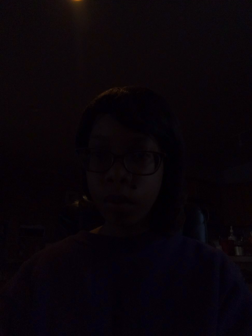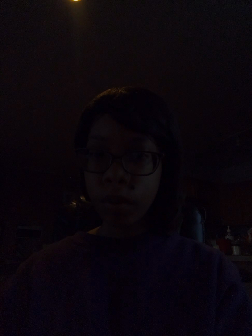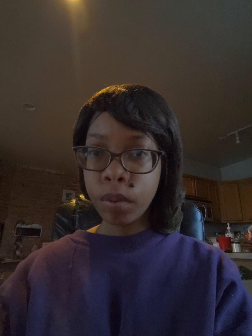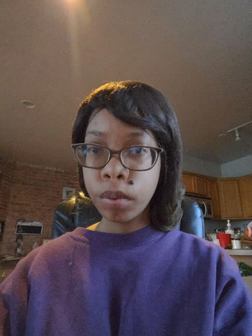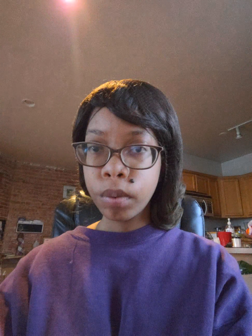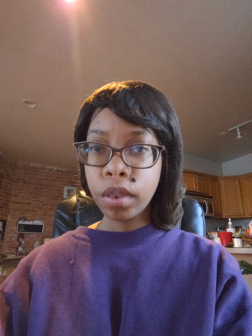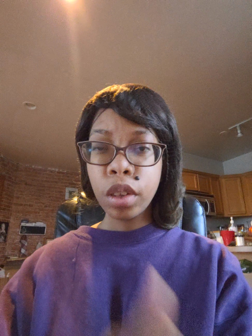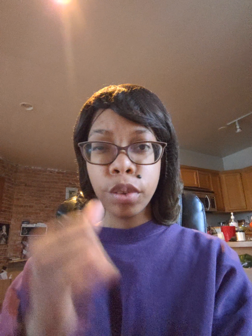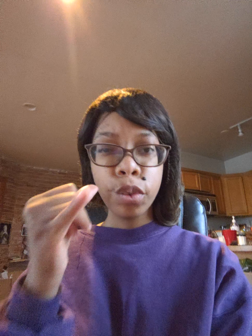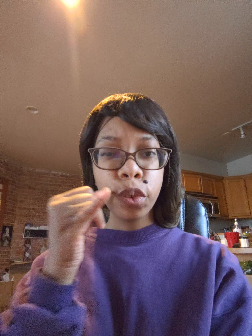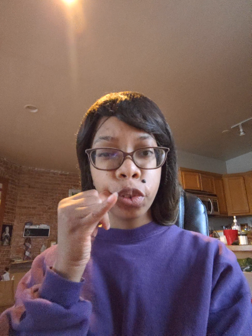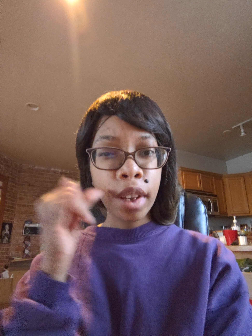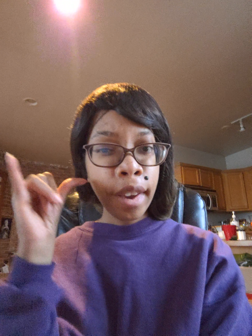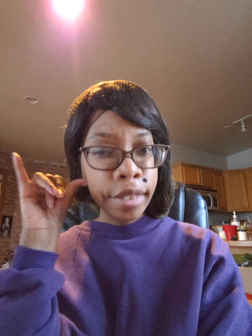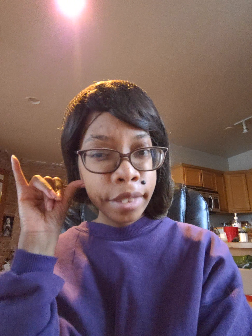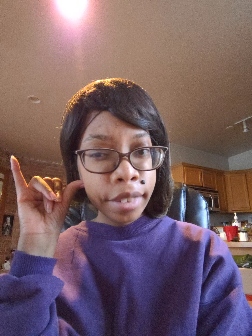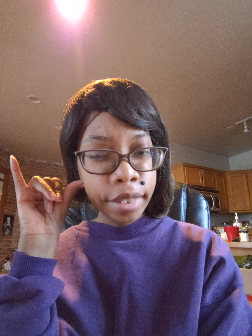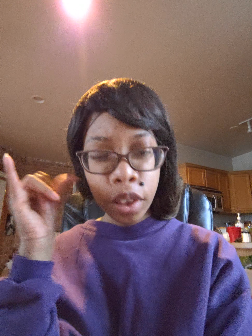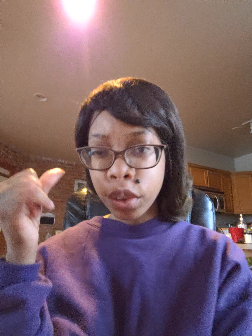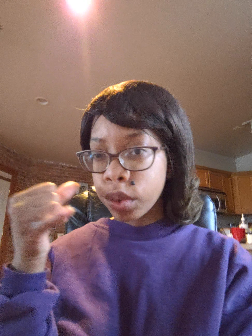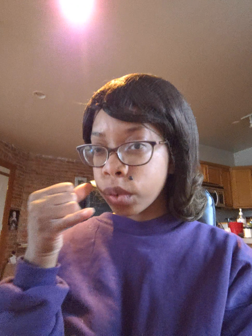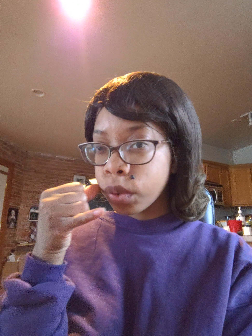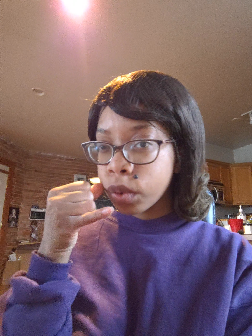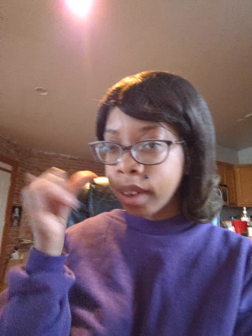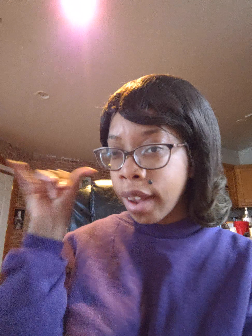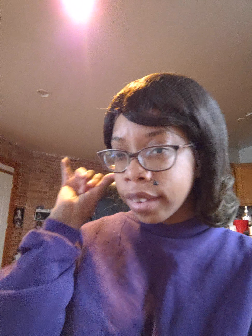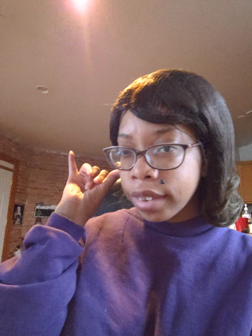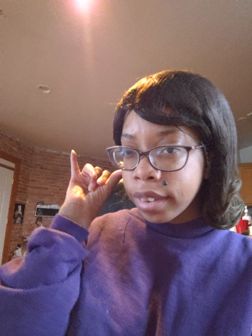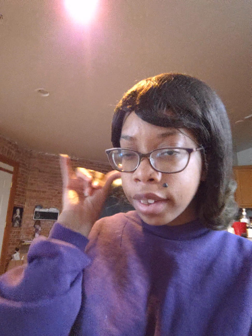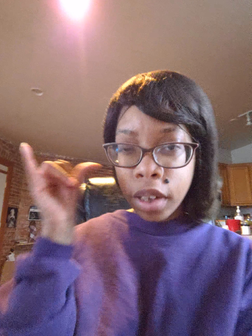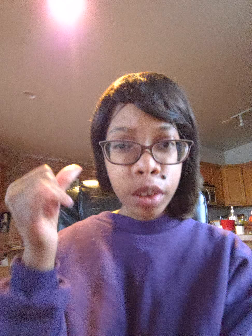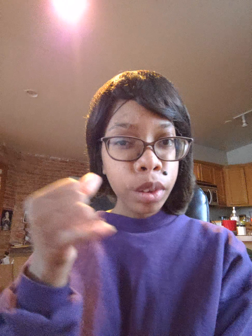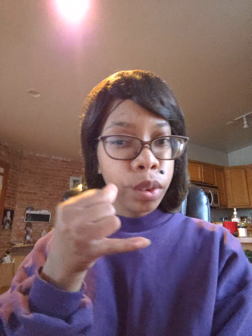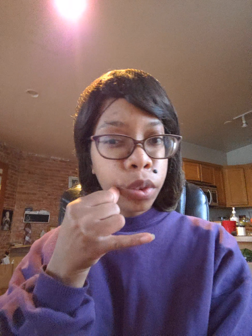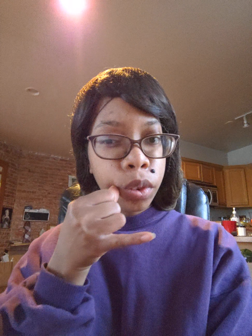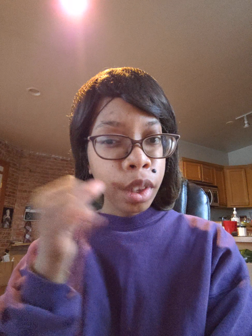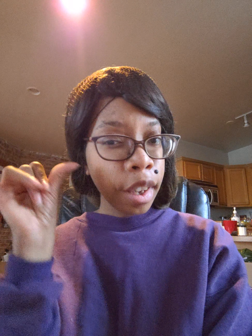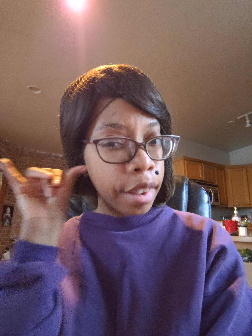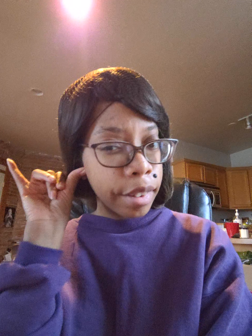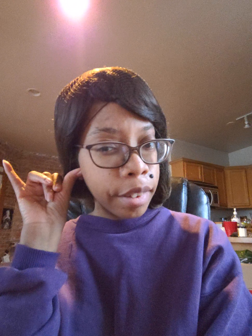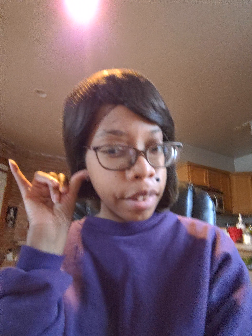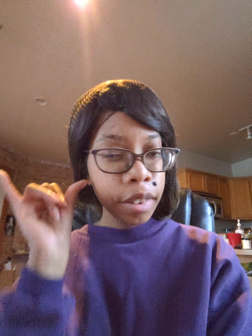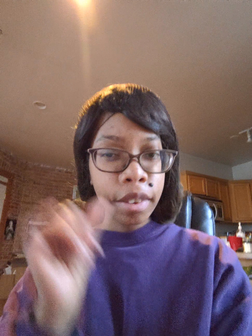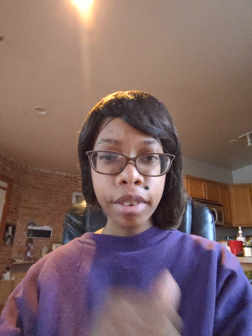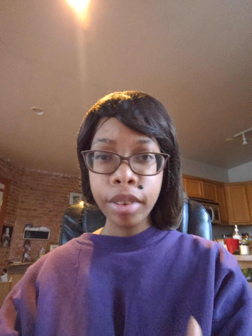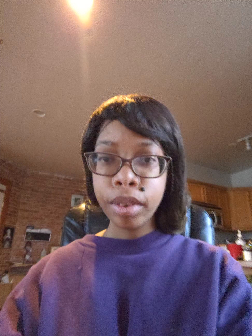yesterday